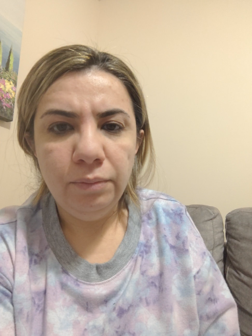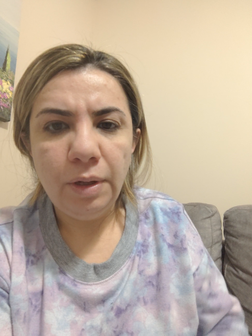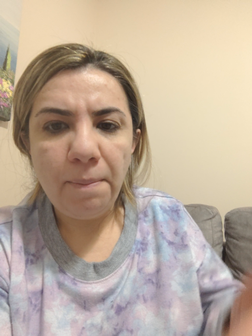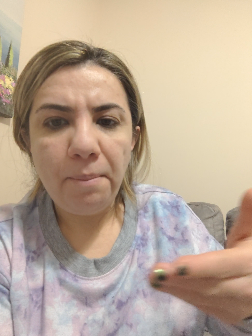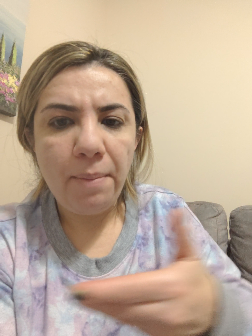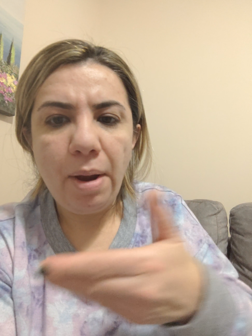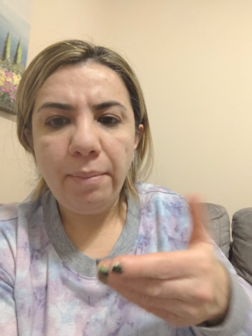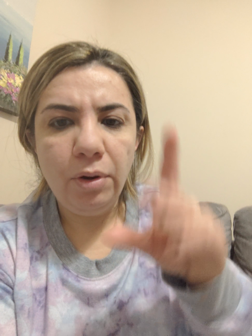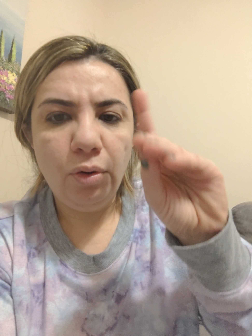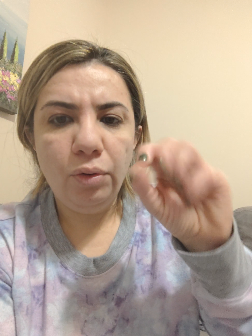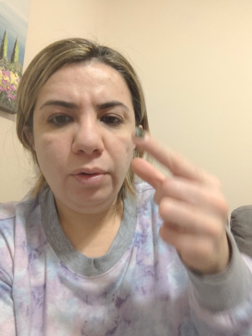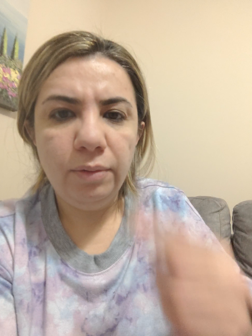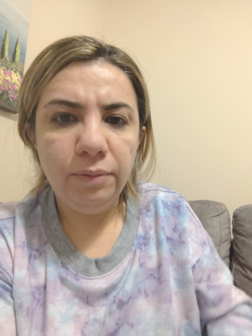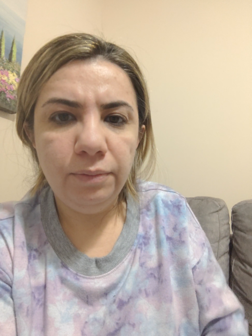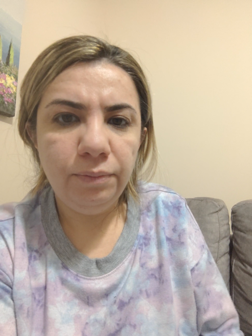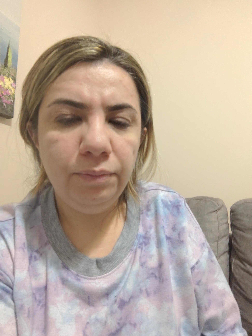puppy